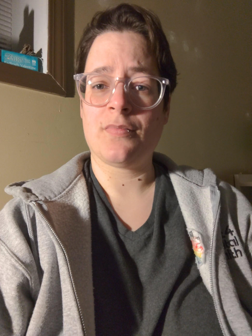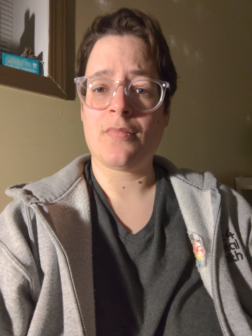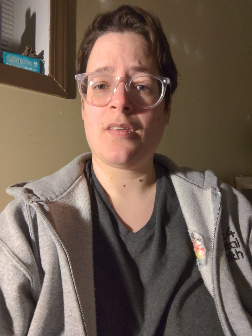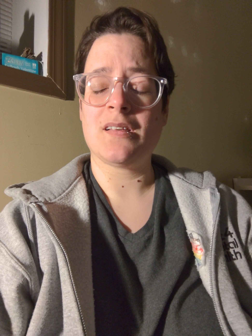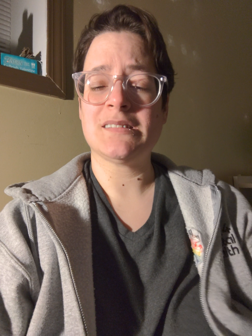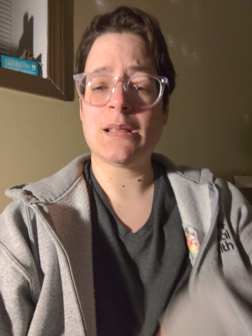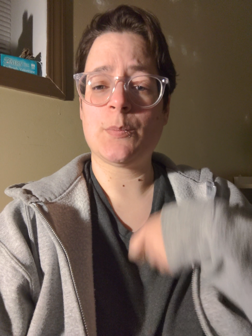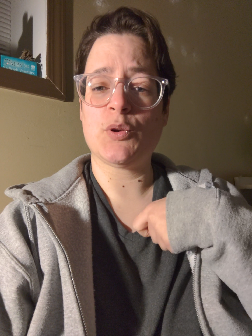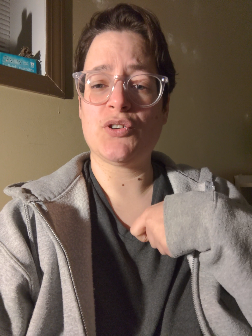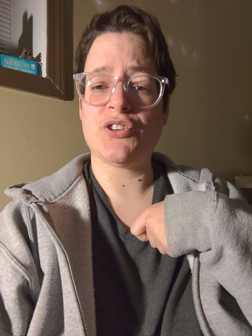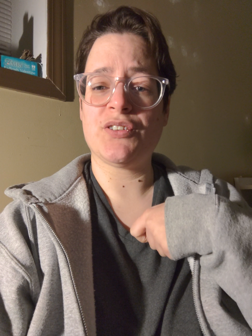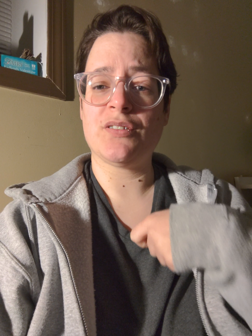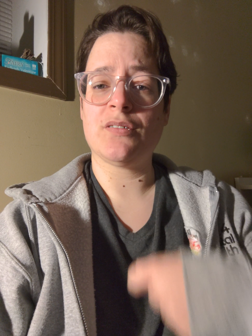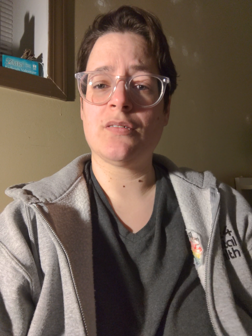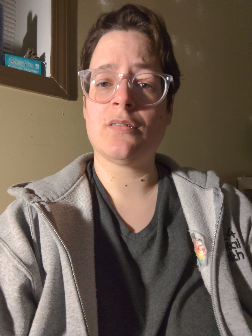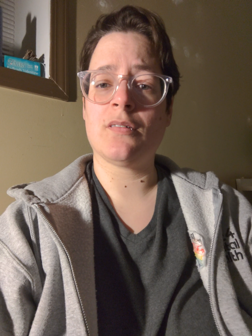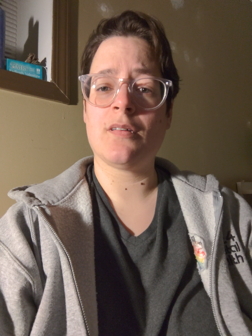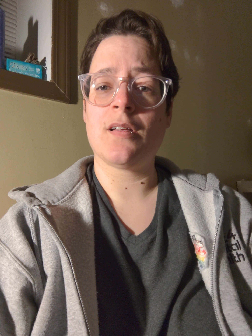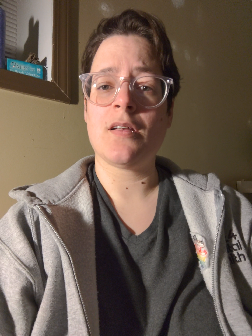zipper